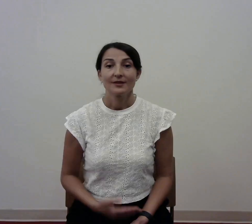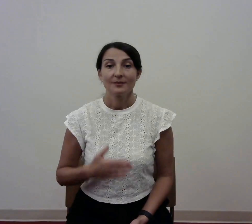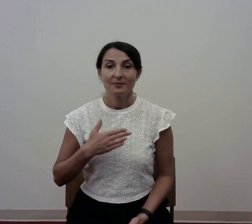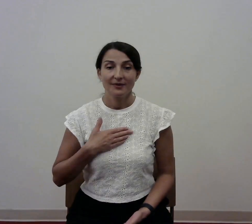mən